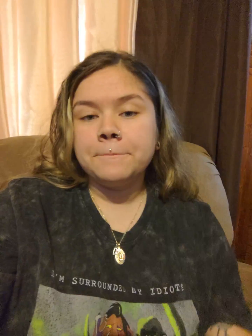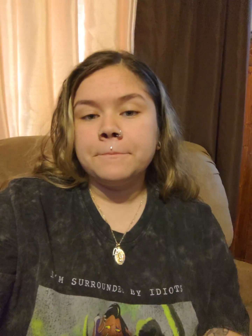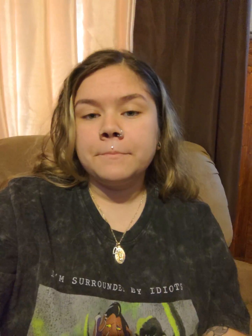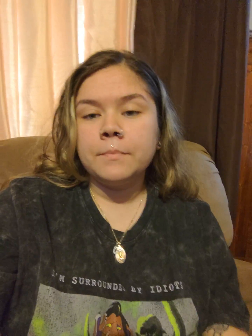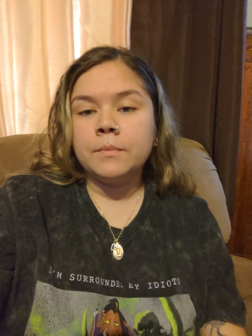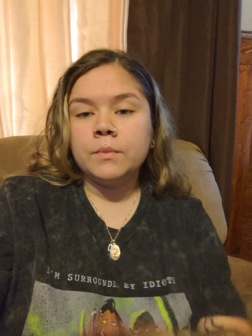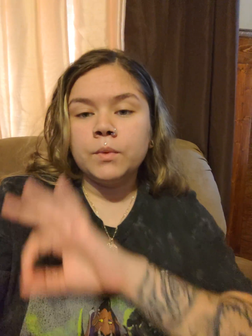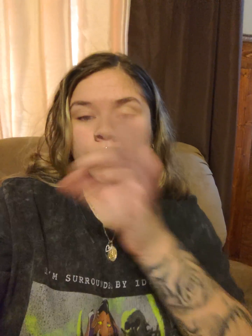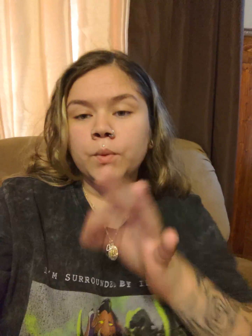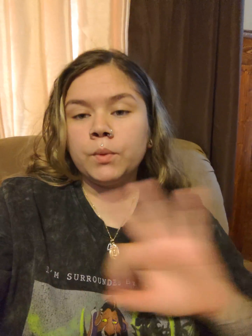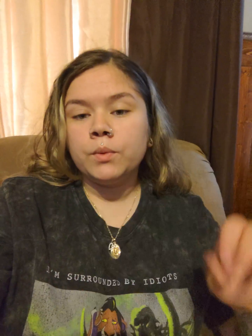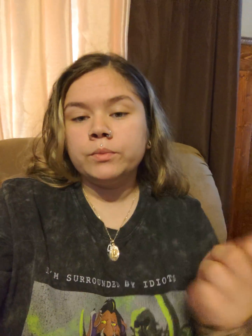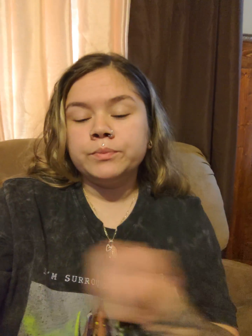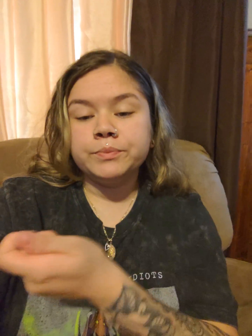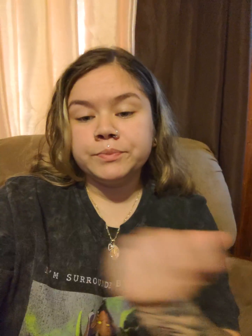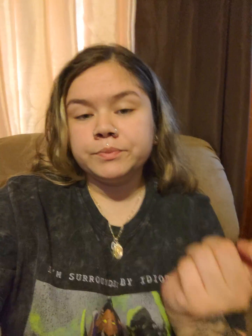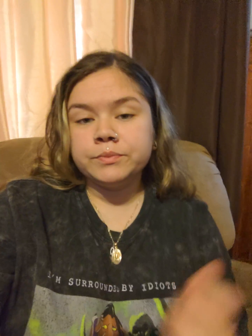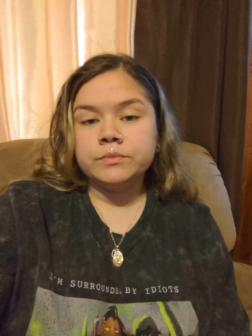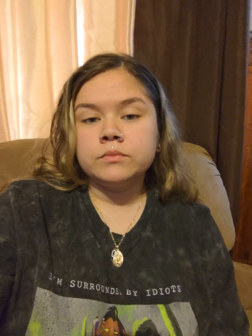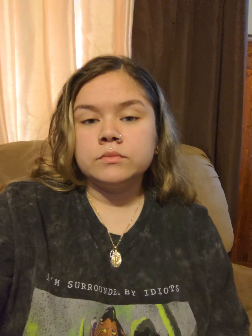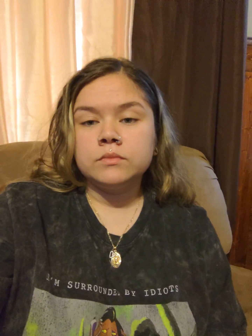hose